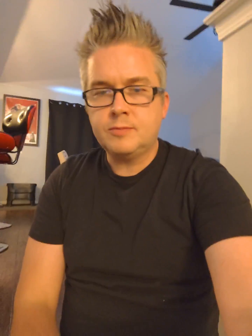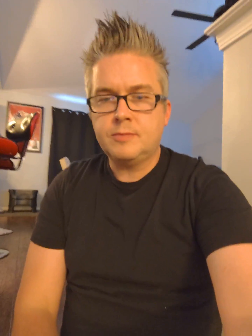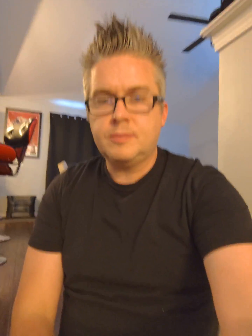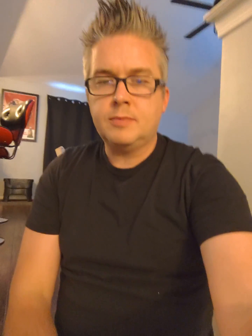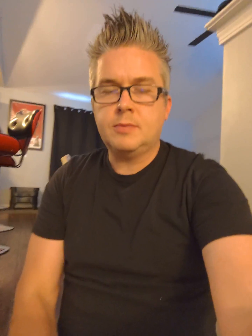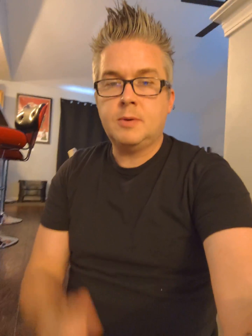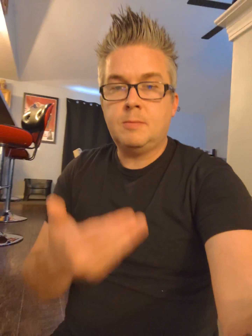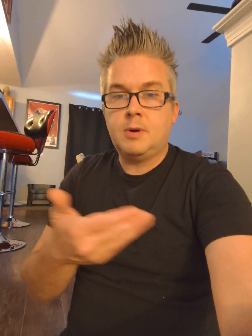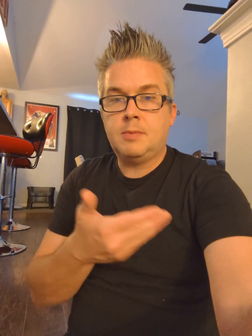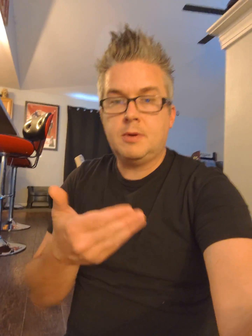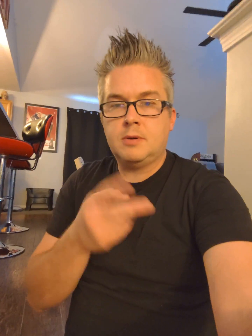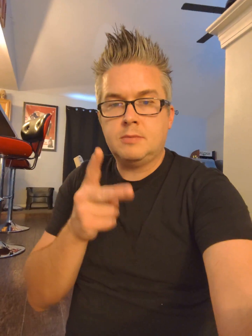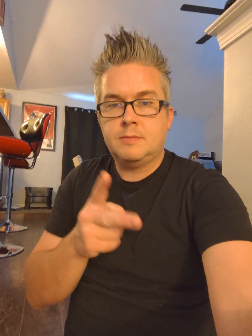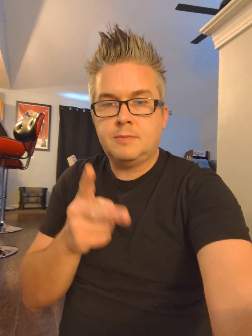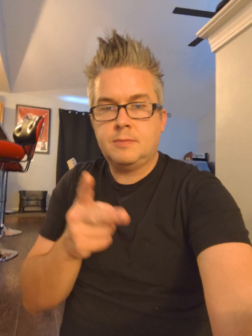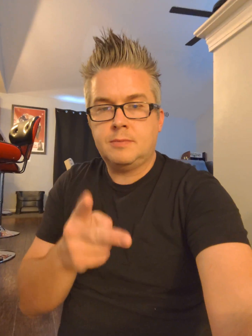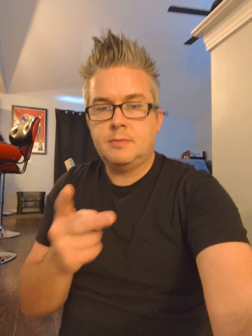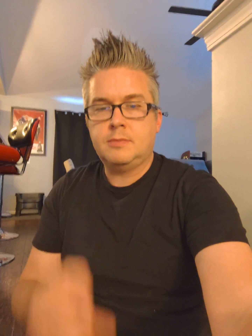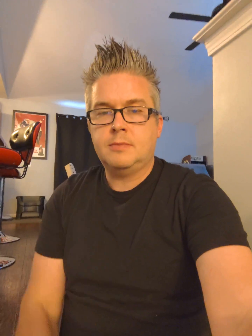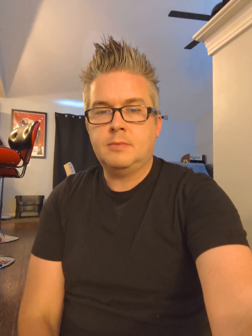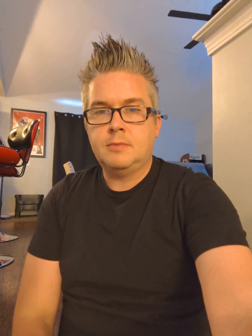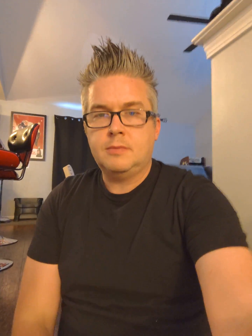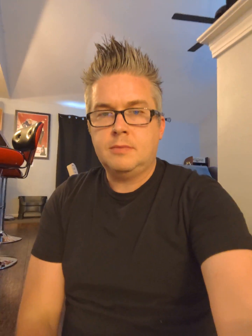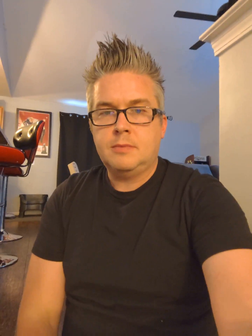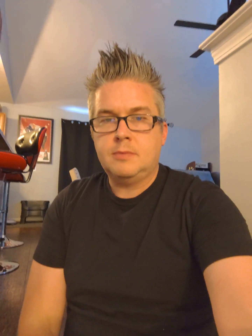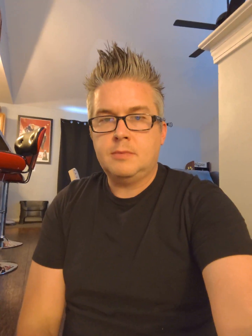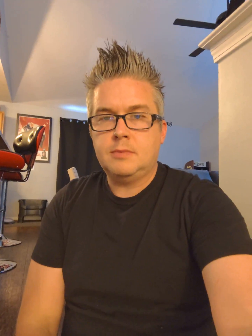babysitter